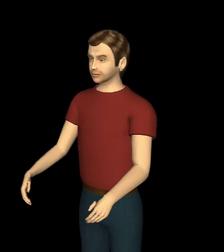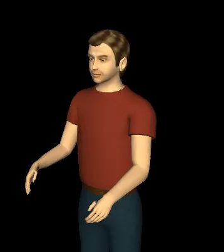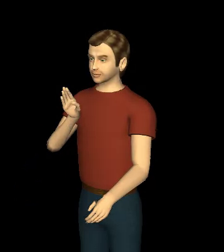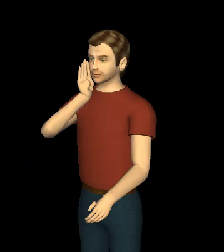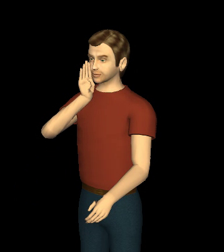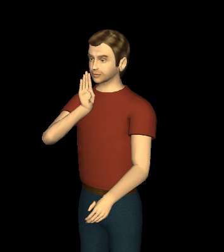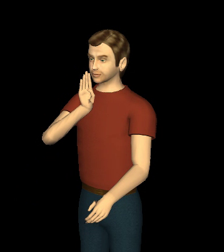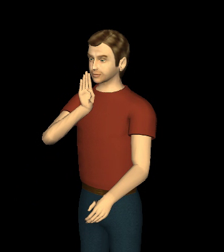من فضلك